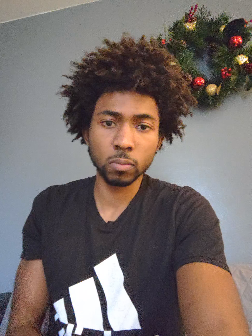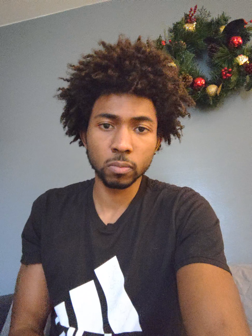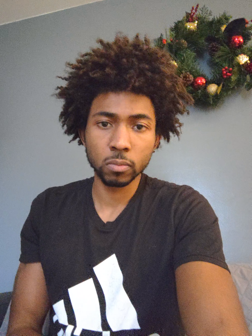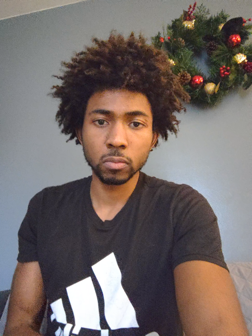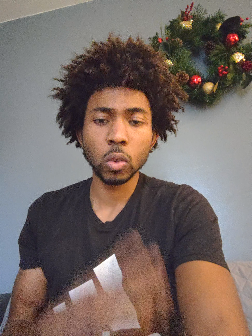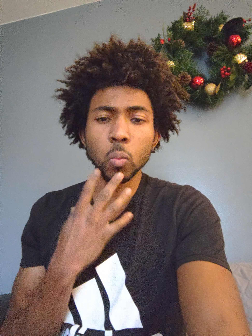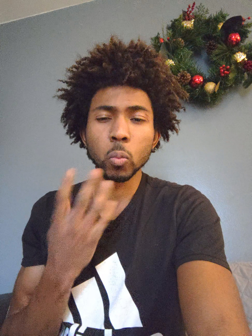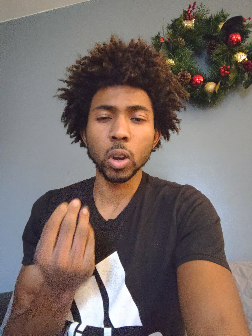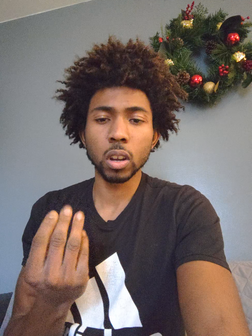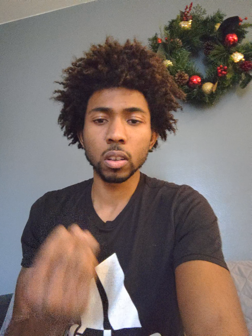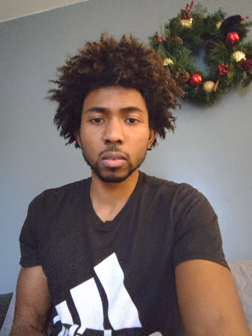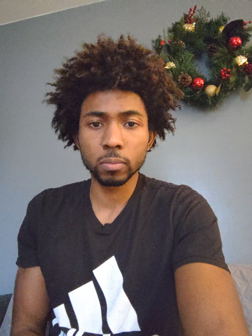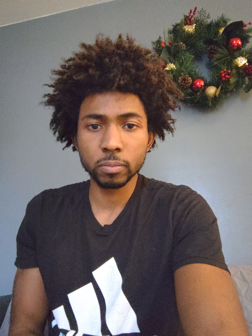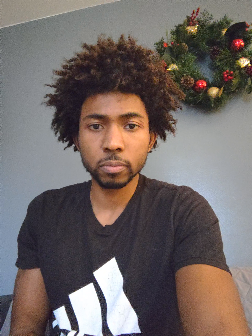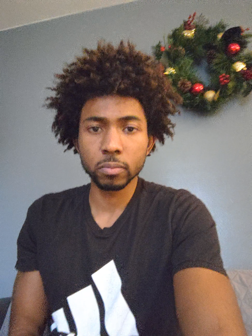wet